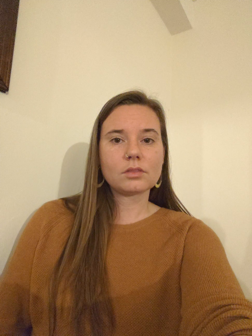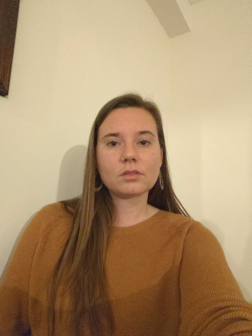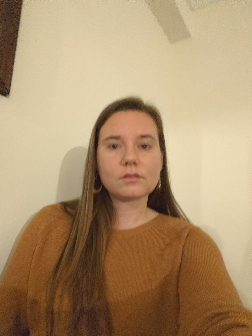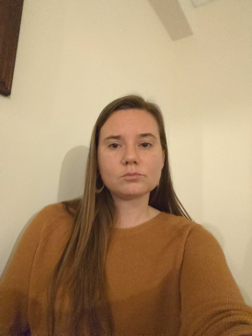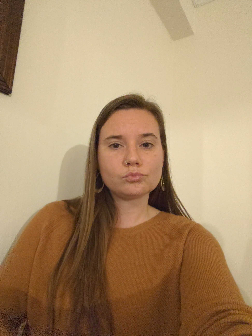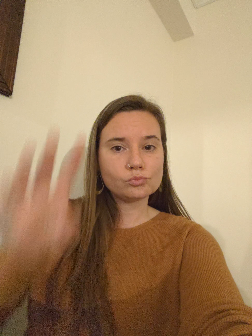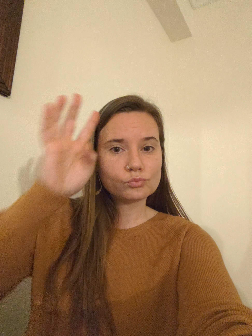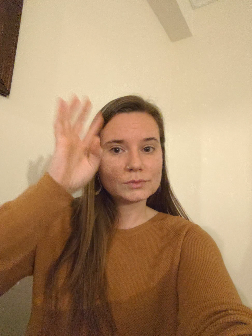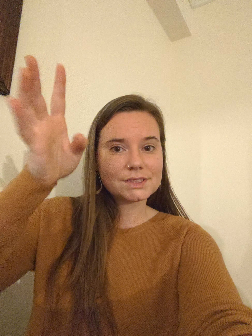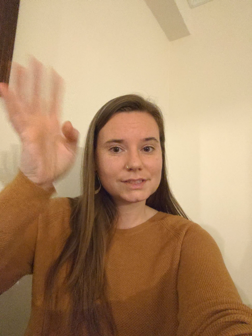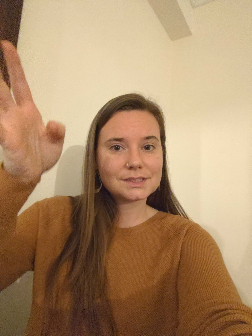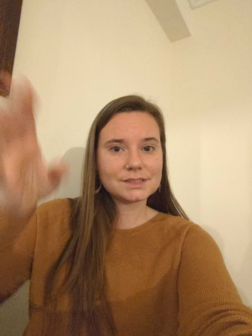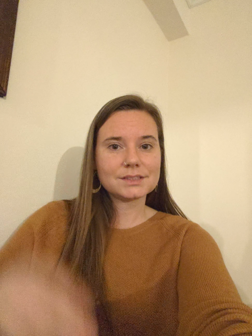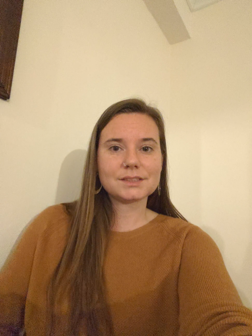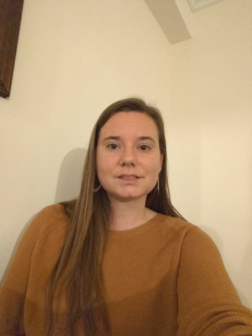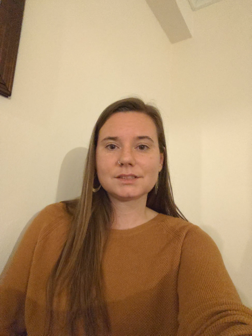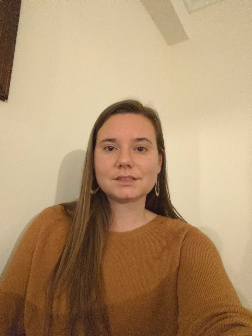pretend